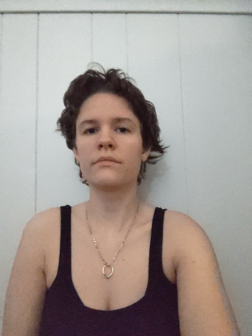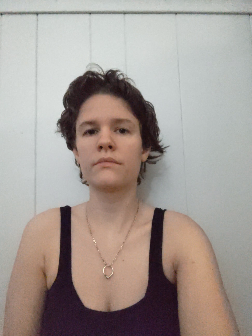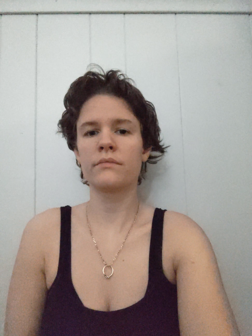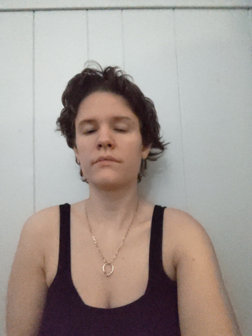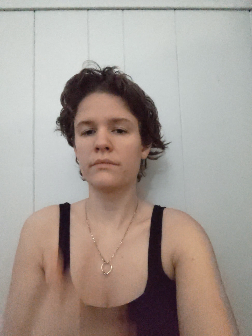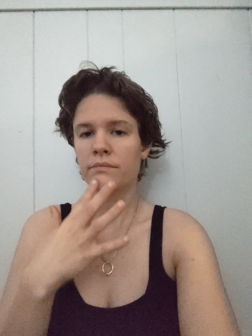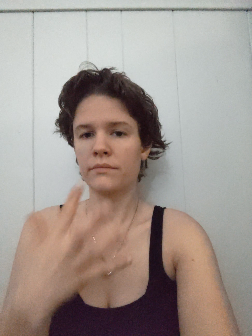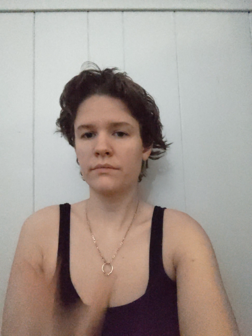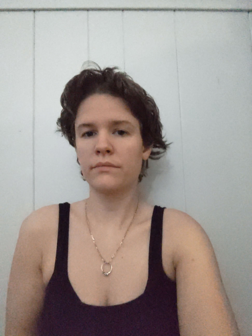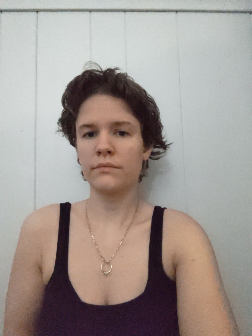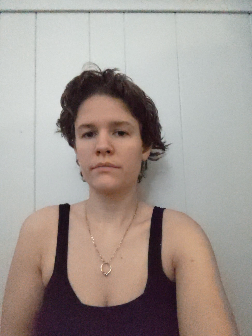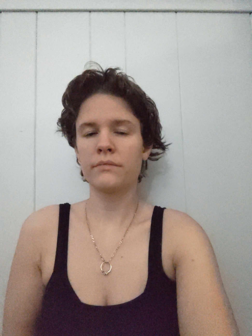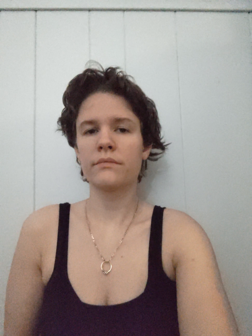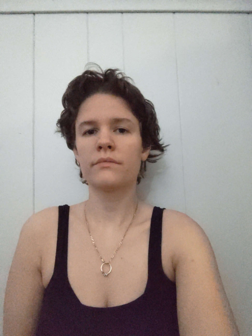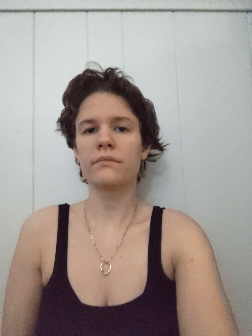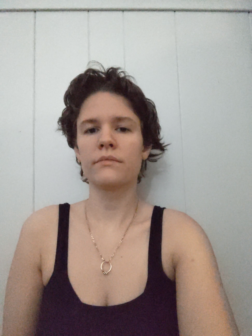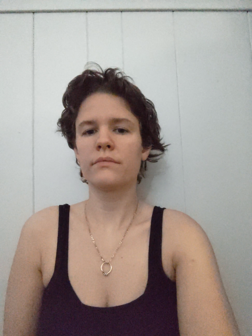wet